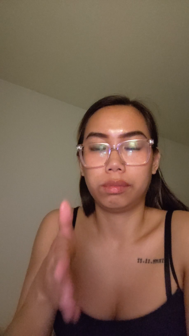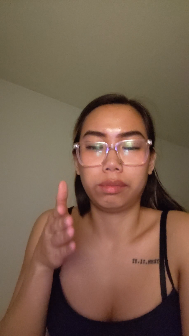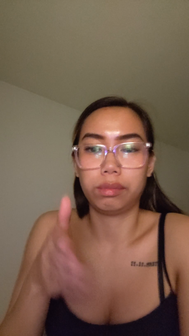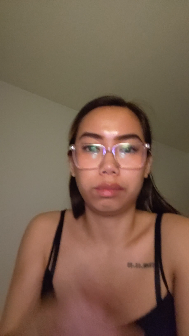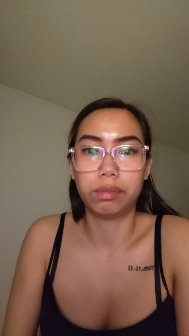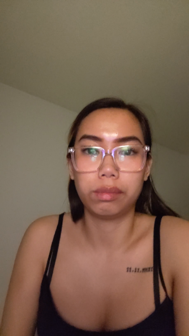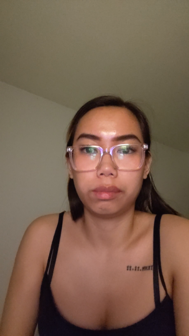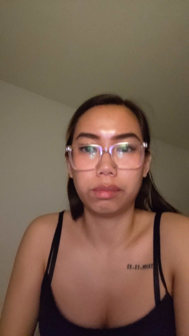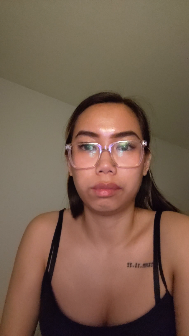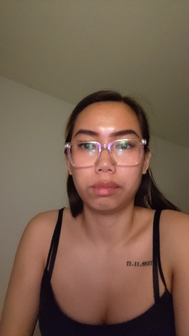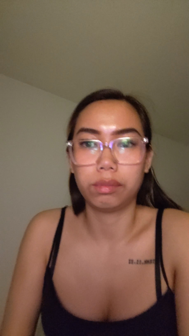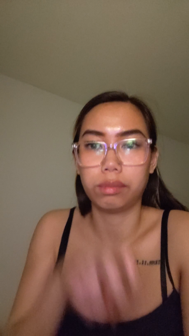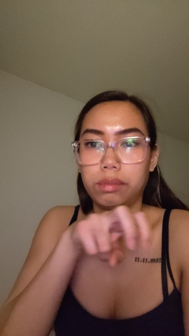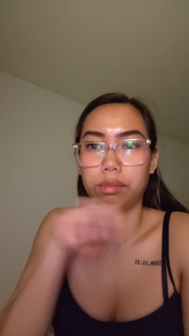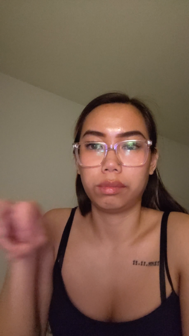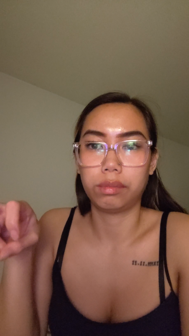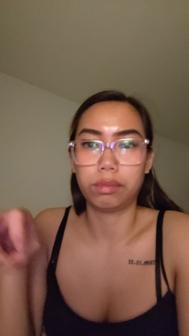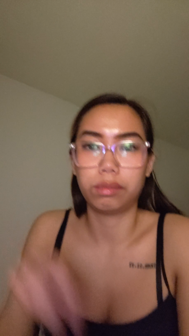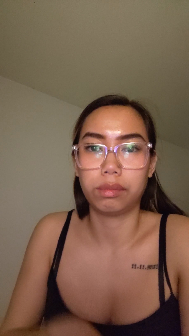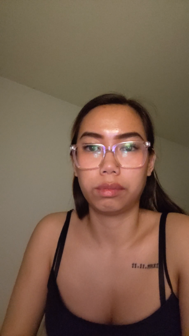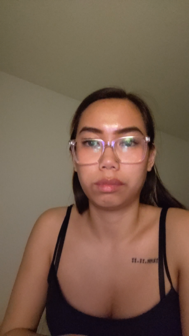porch